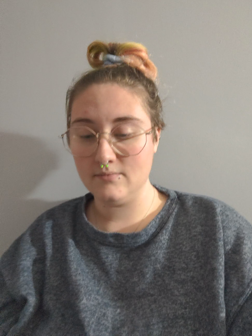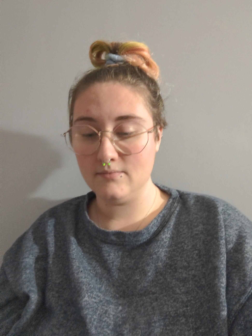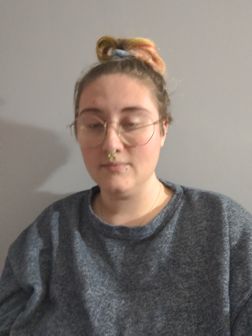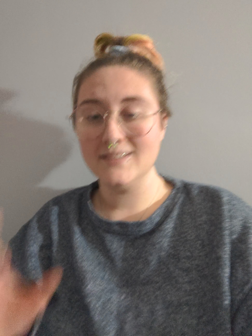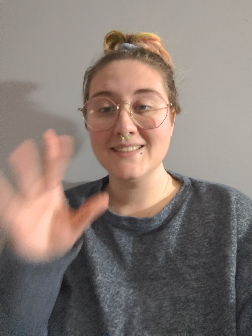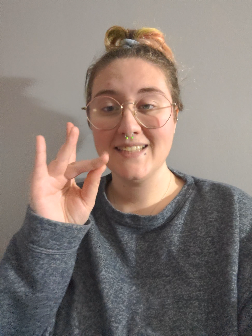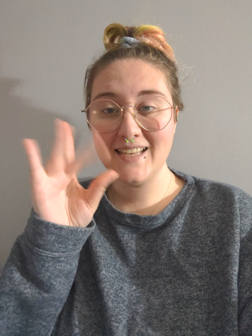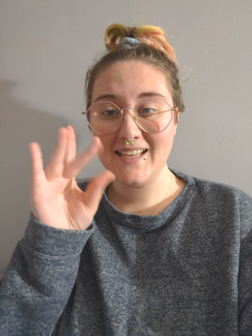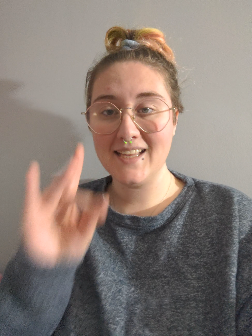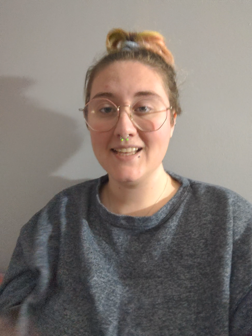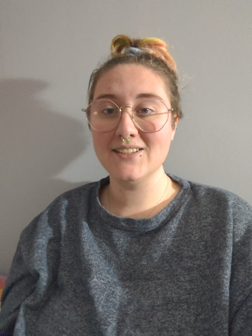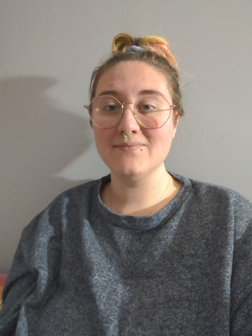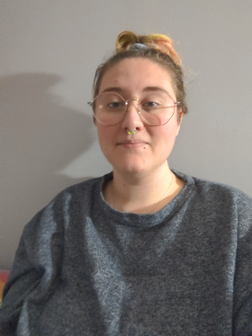sticky